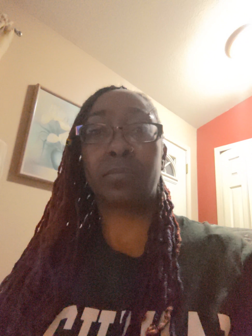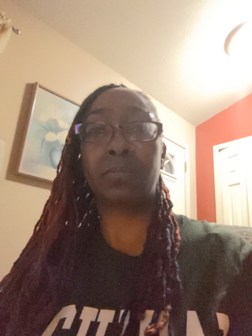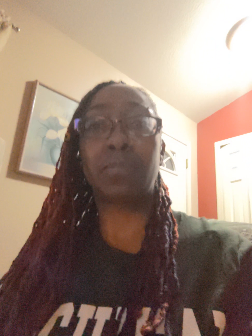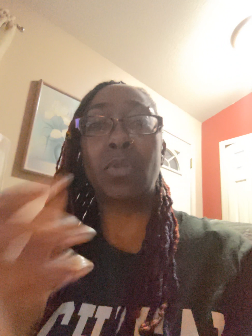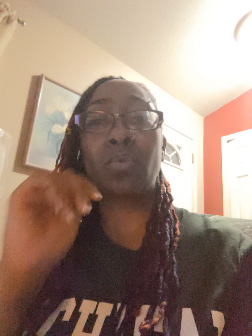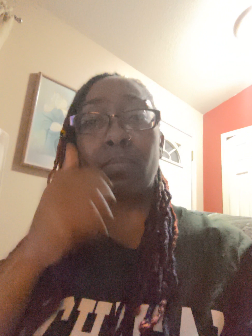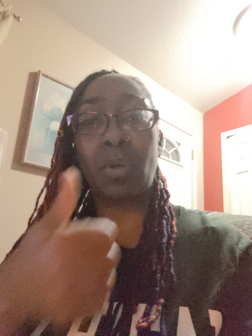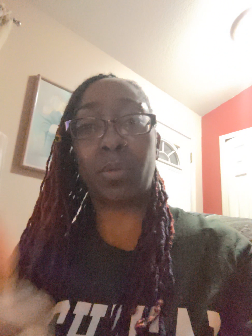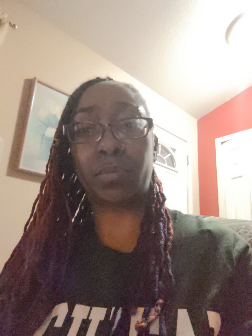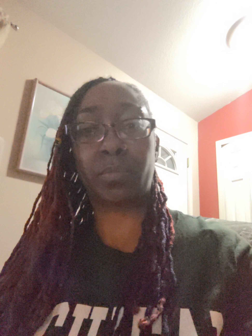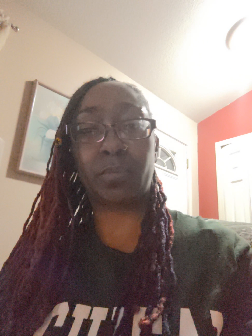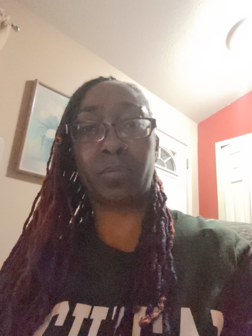tomorrow